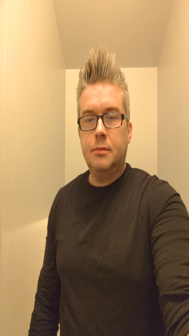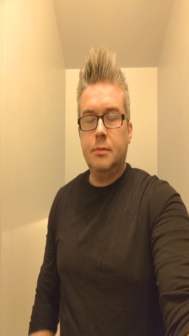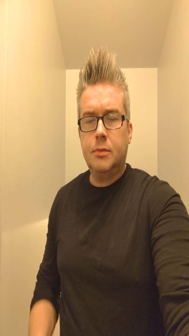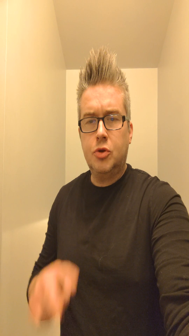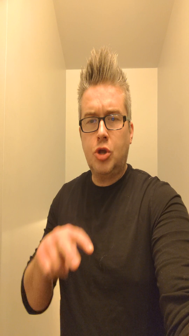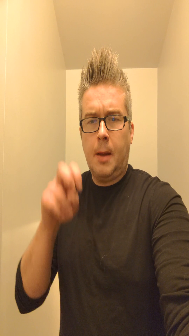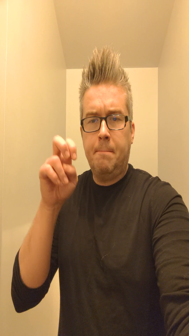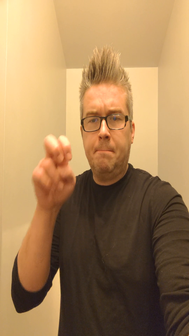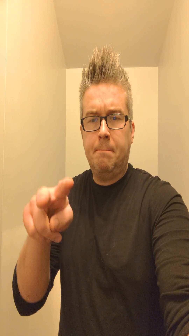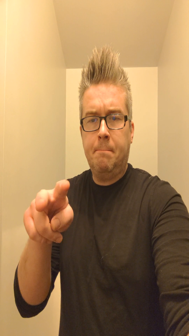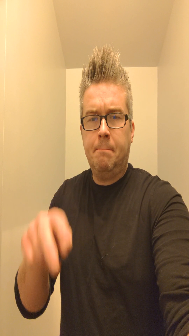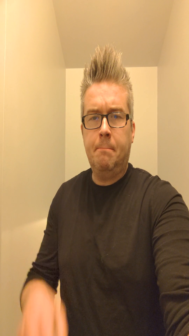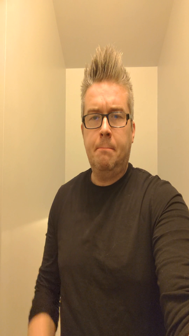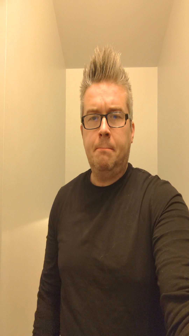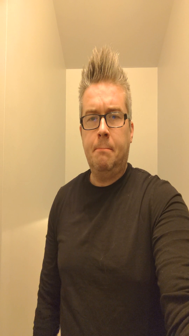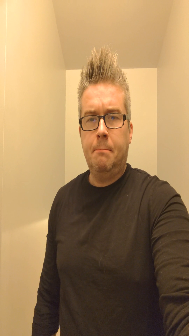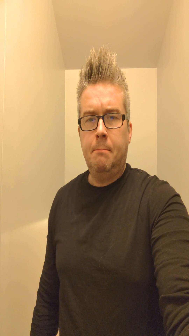jump